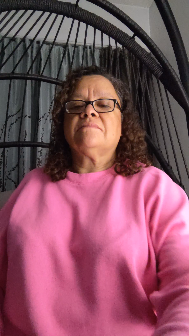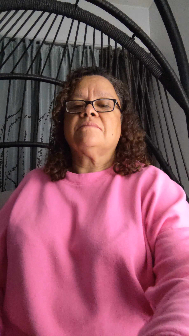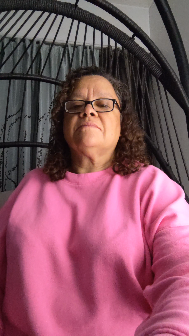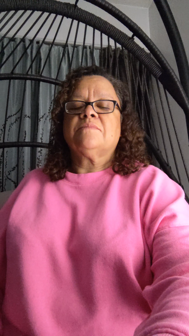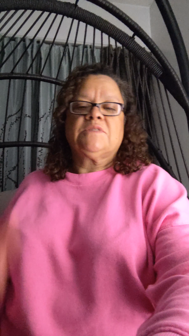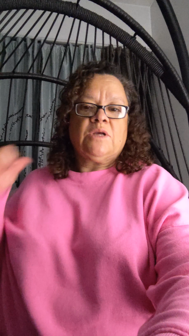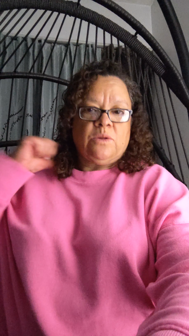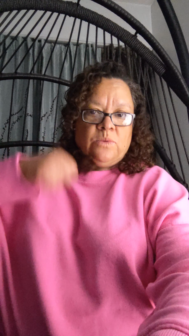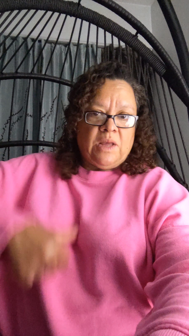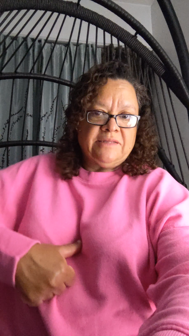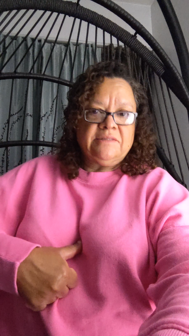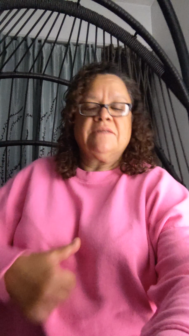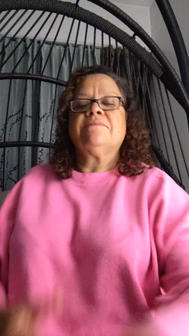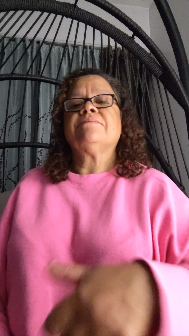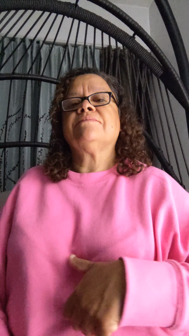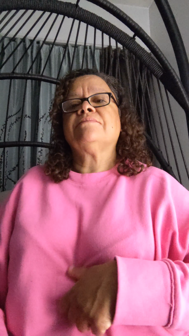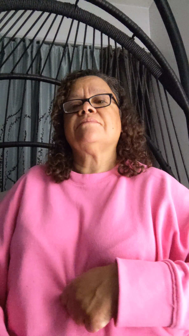coats